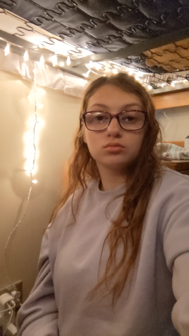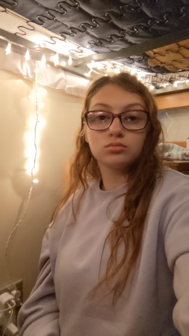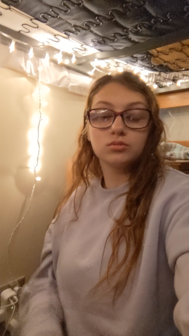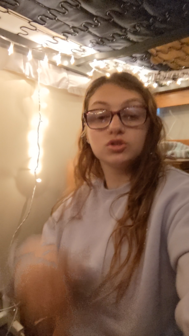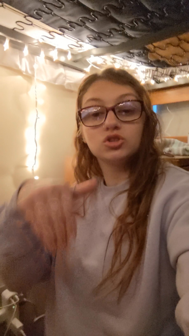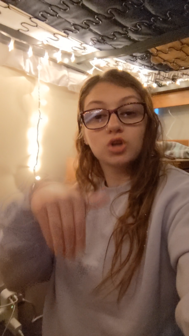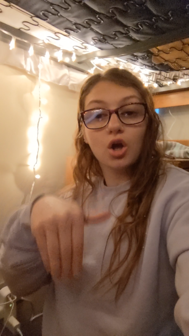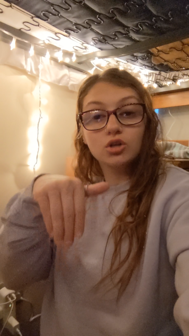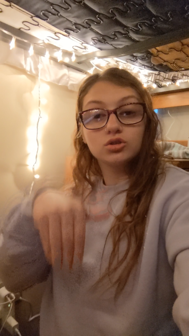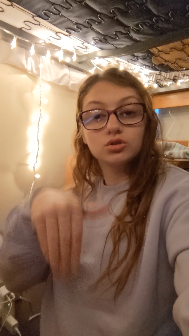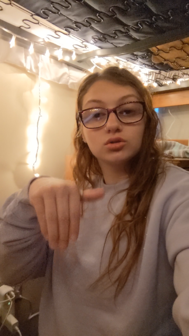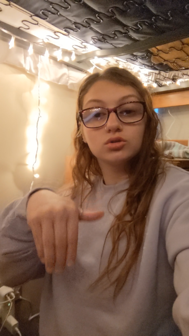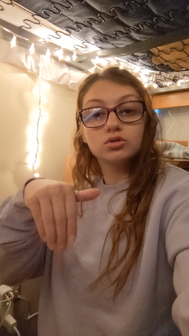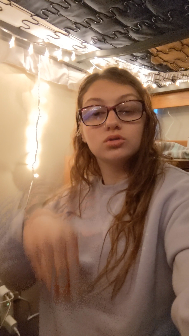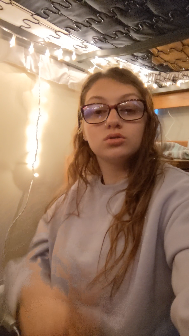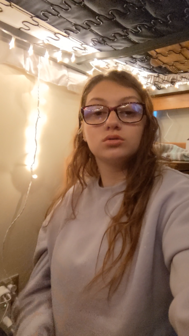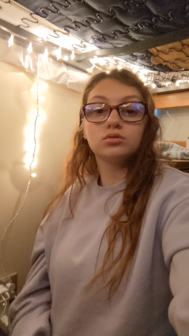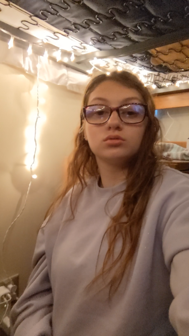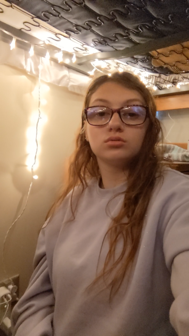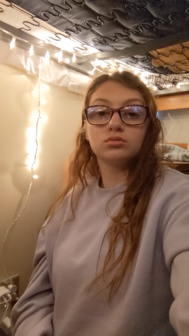doctor